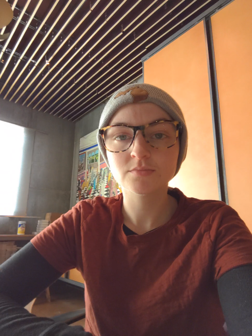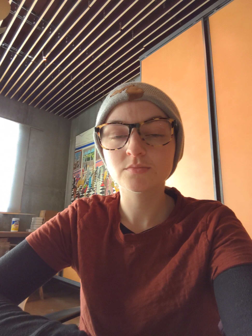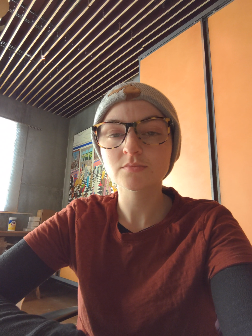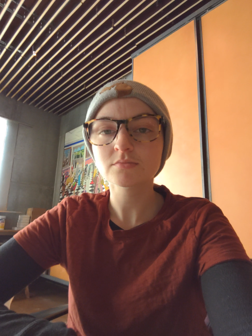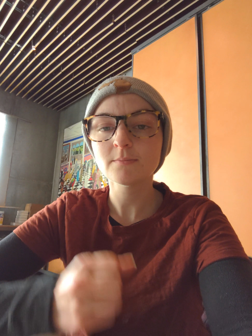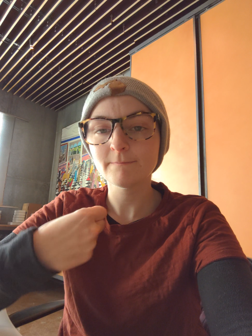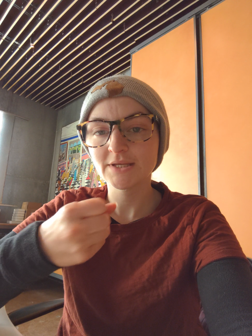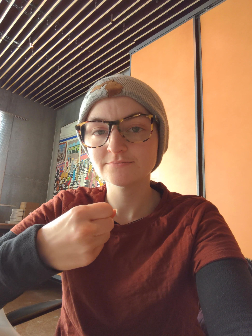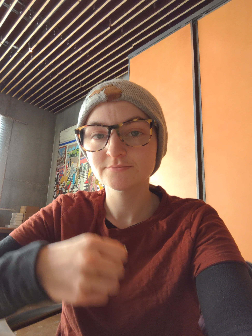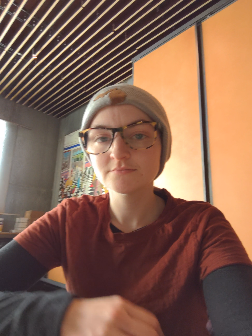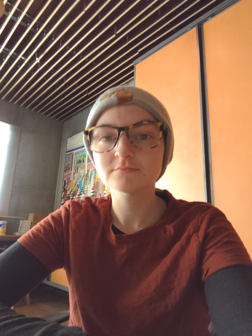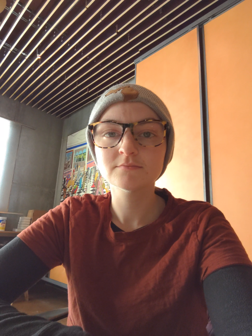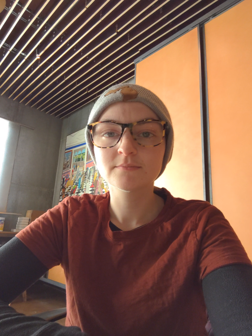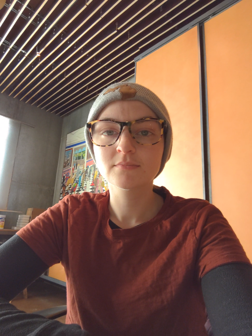make